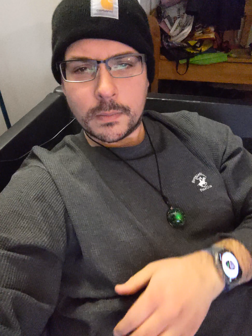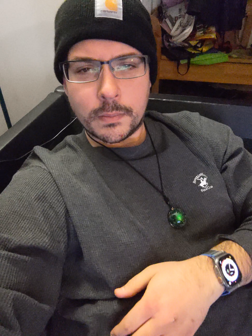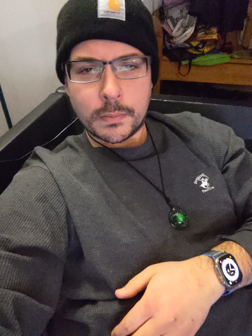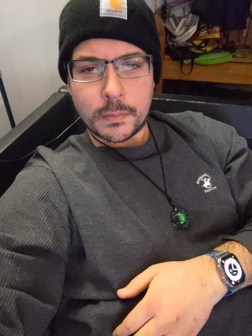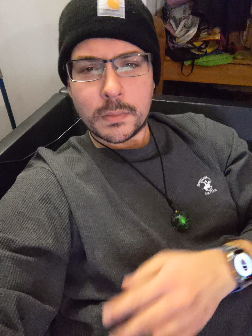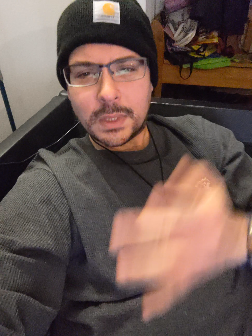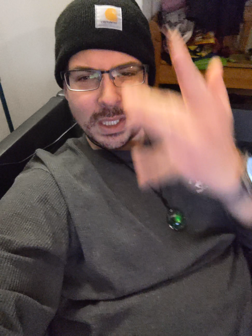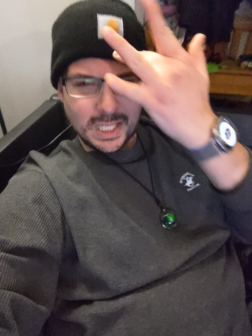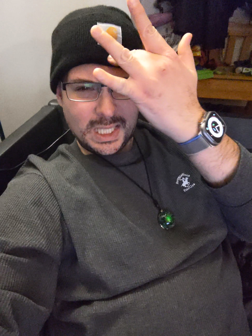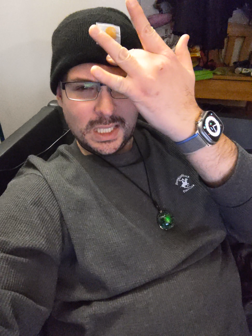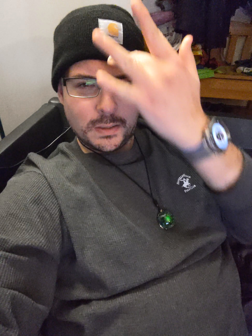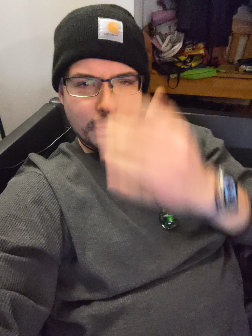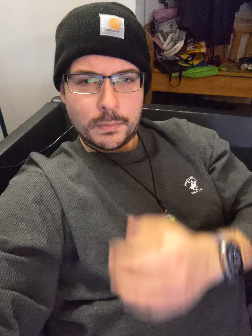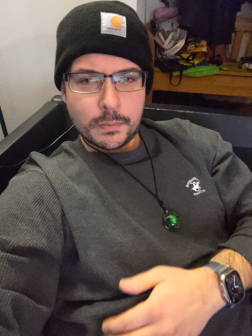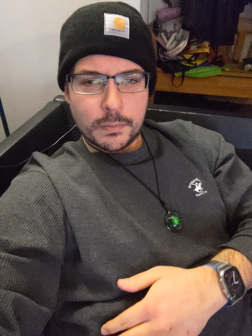sick